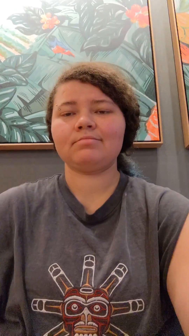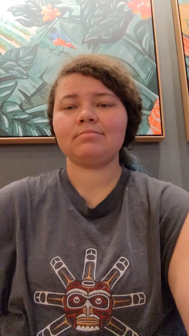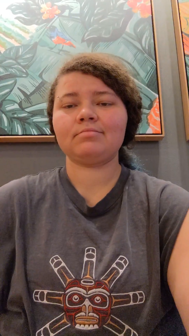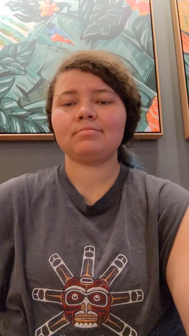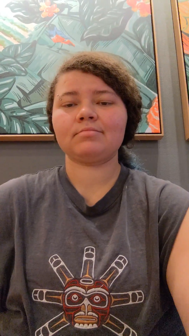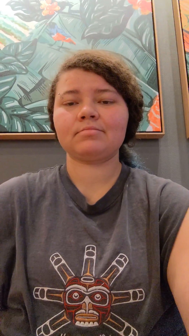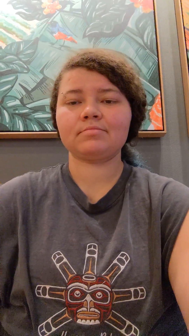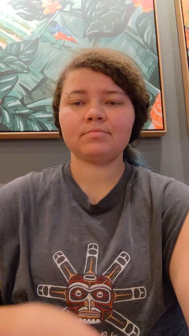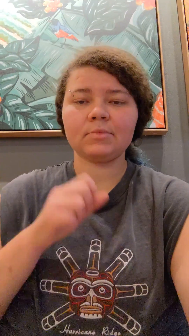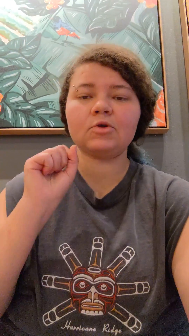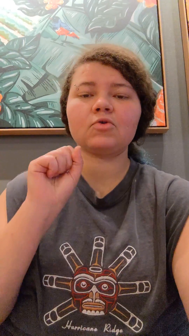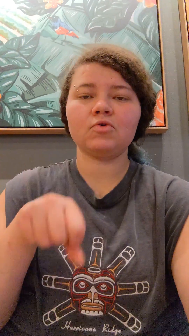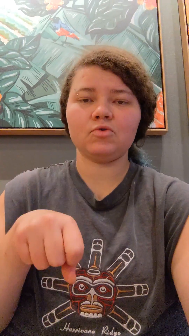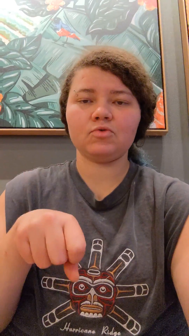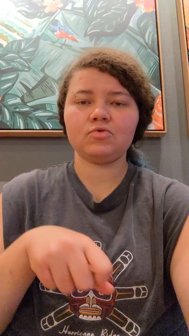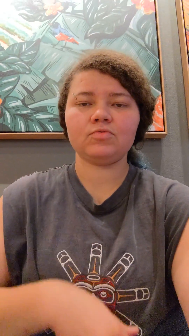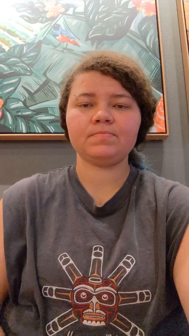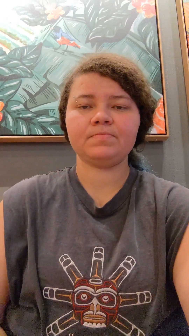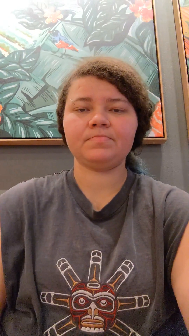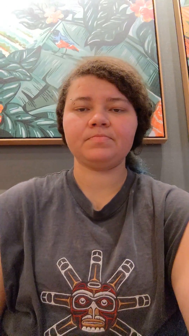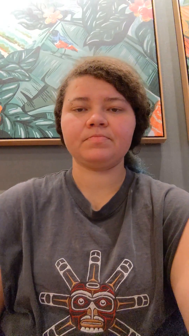could